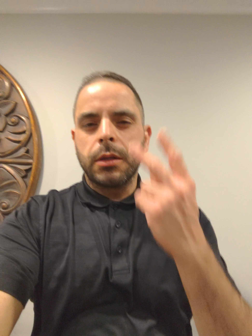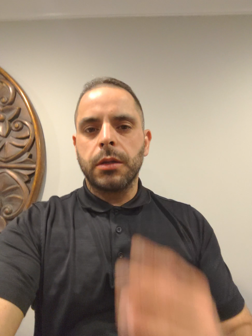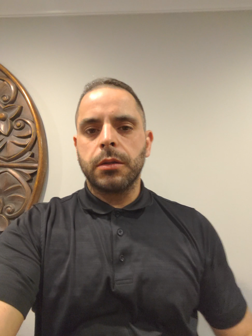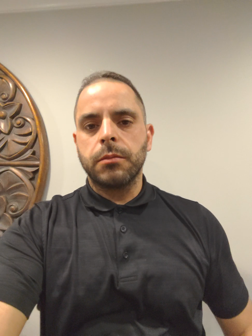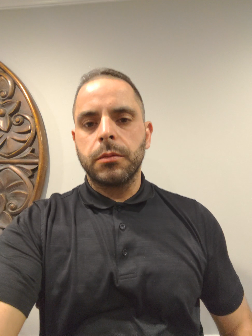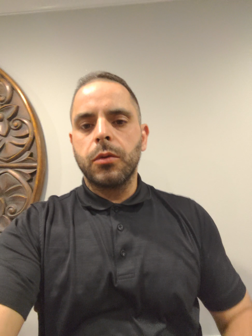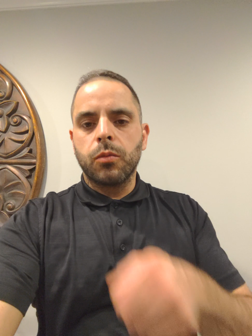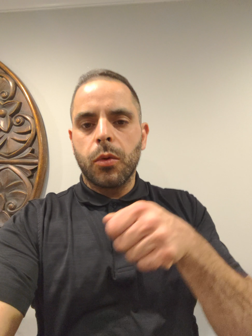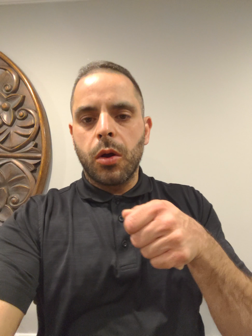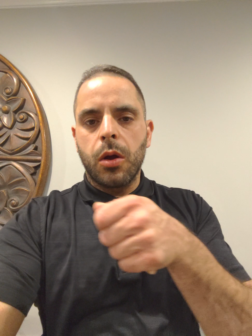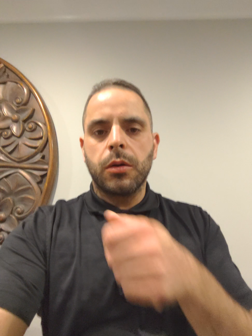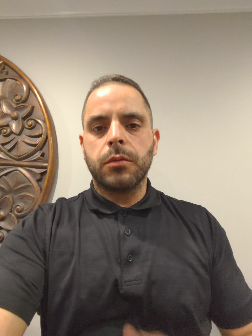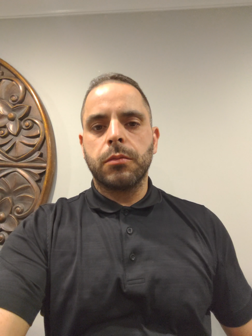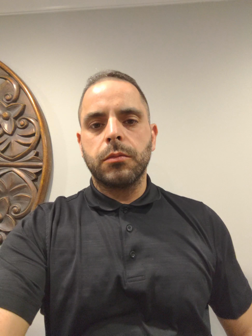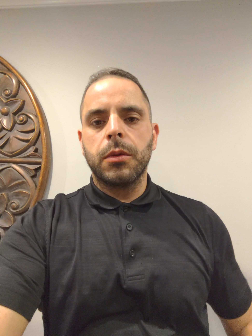drawer